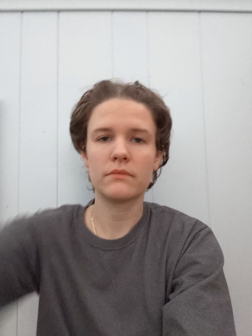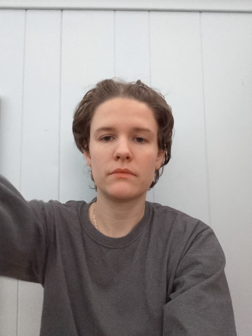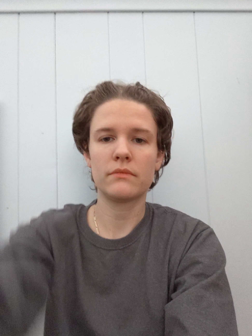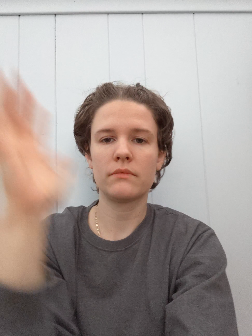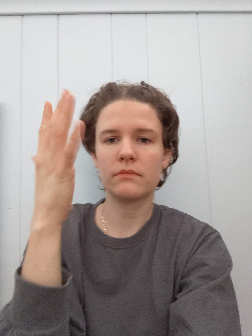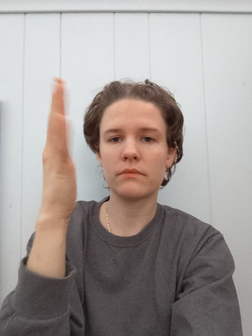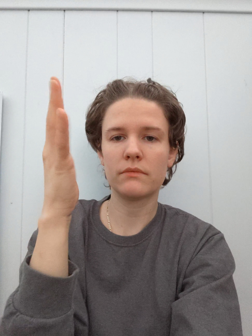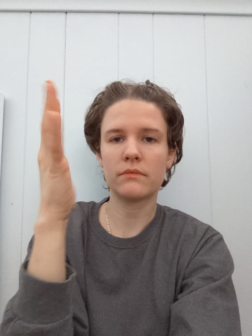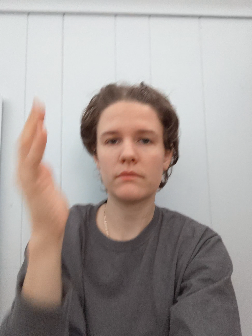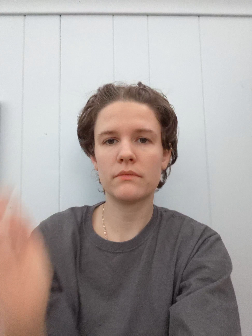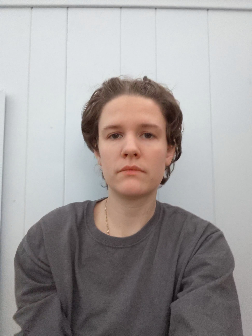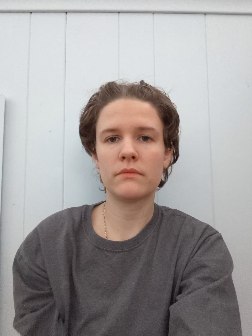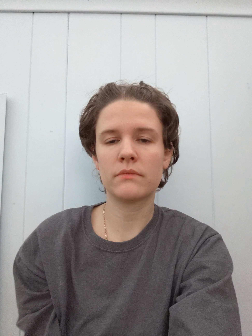tree